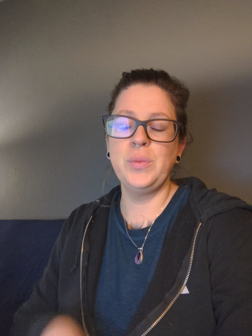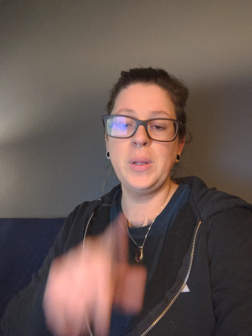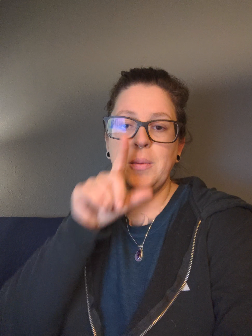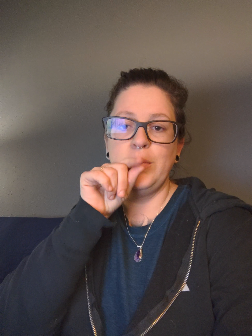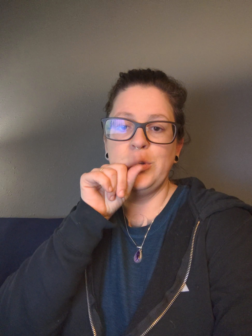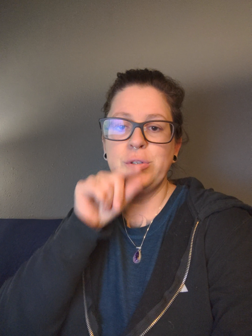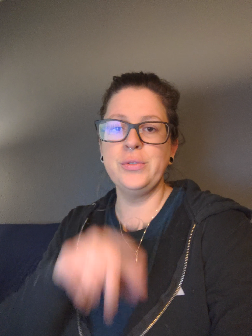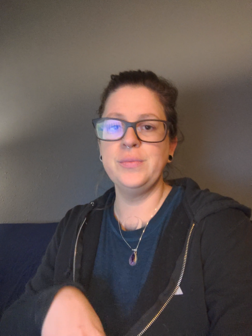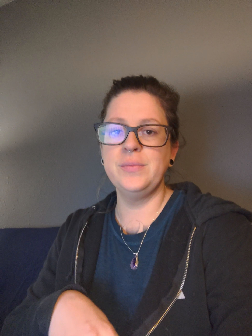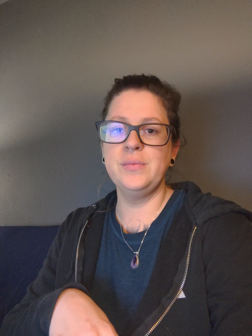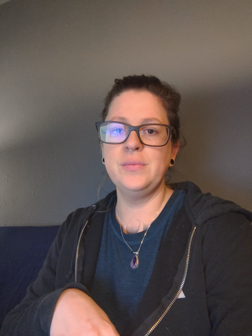bird